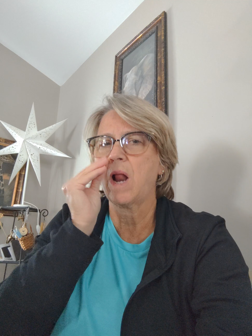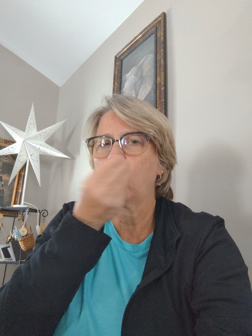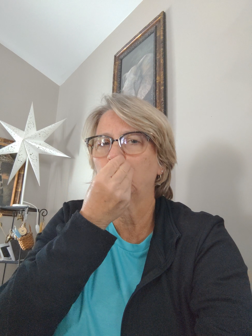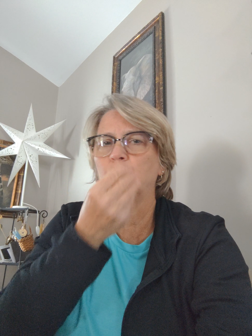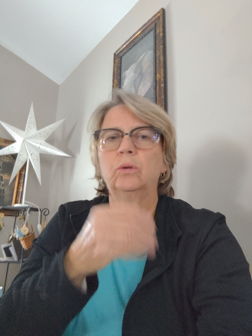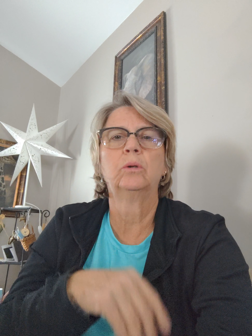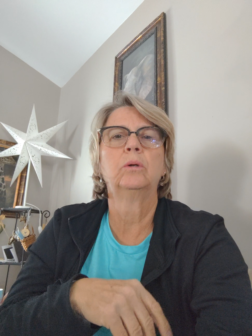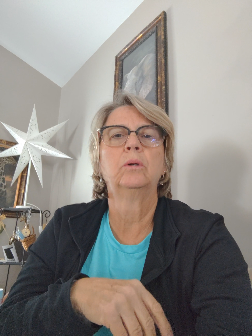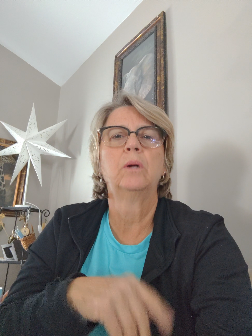flower